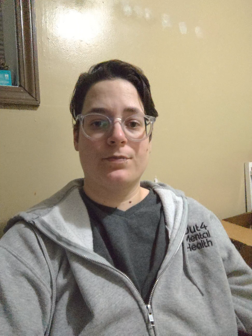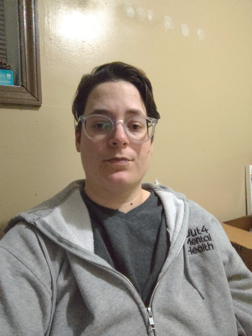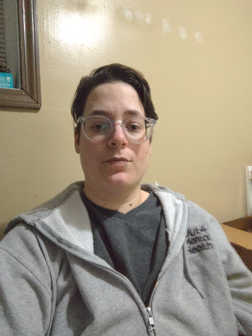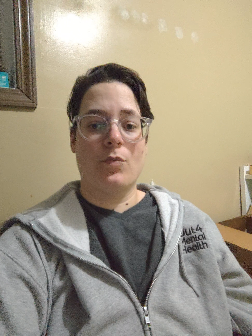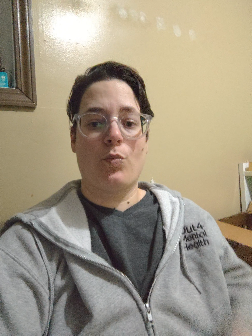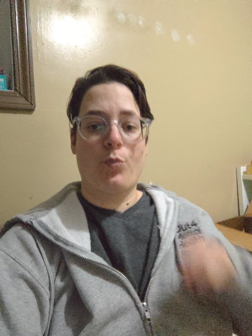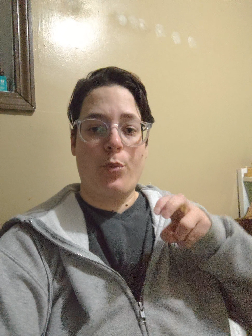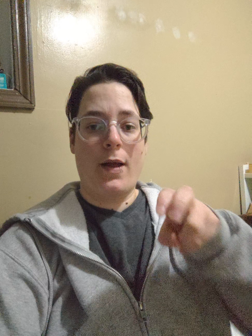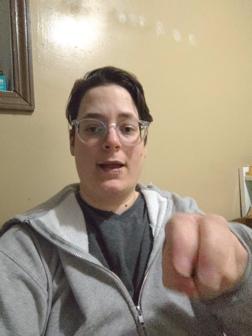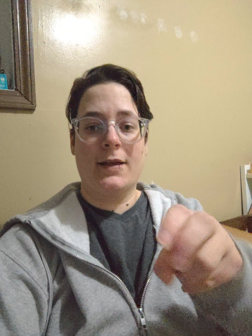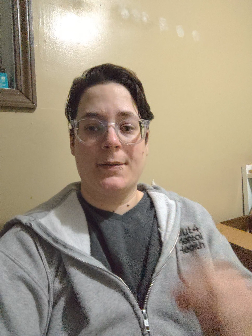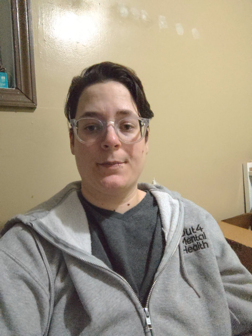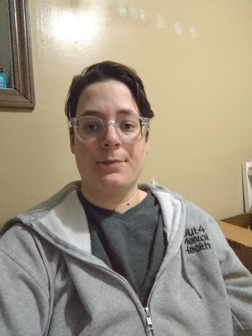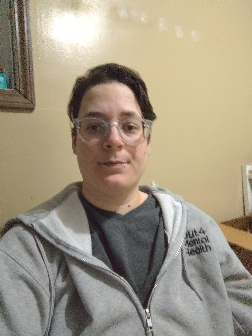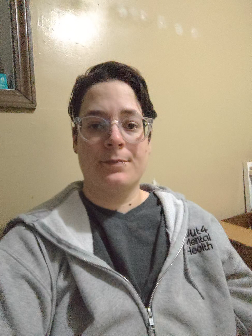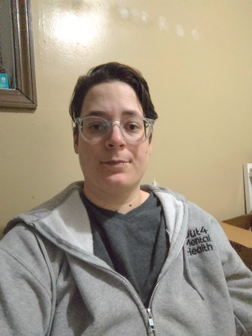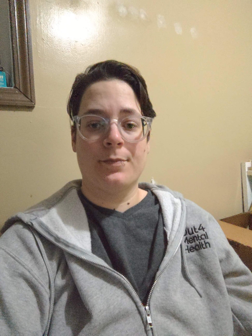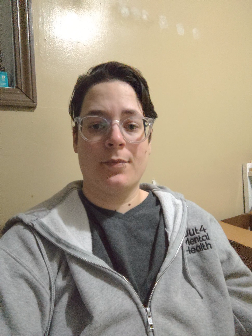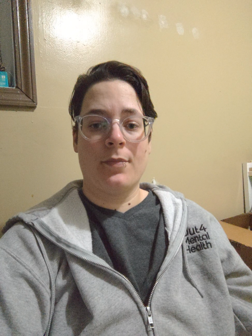ride